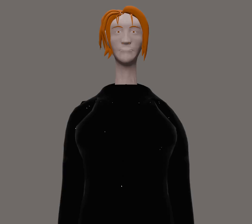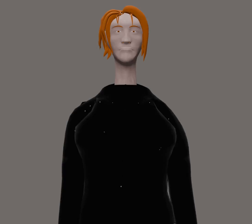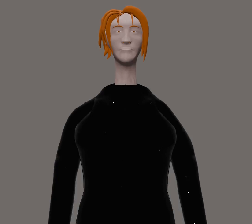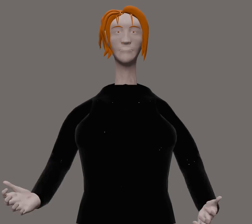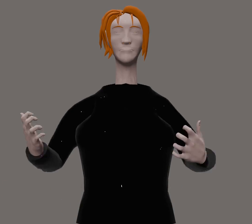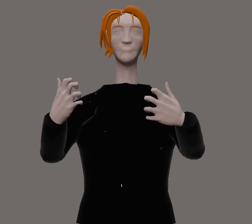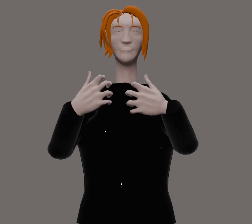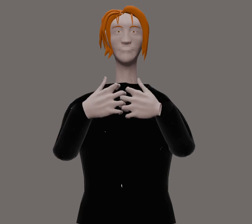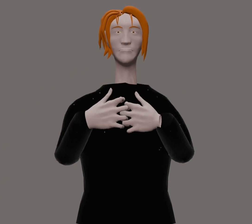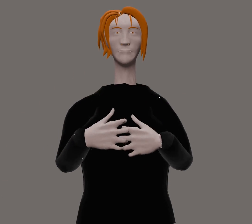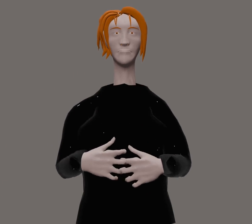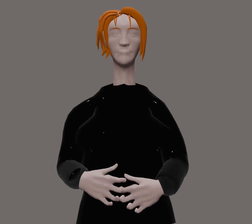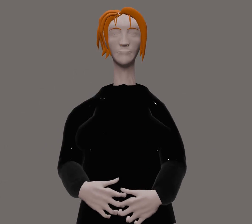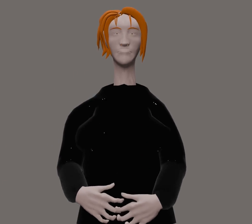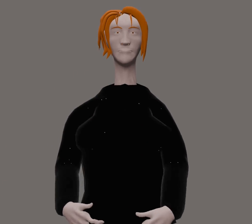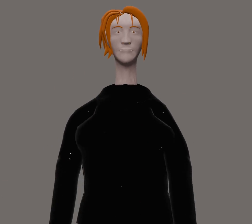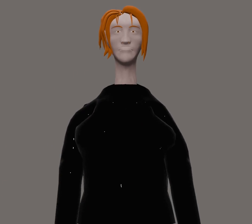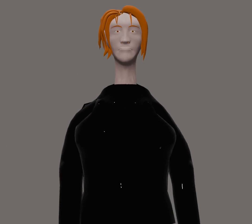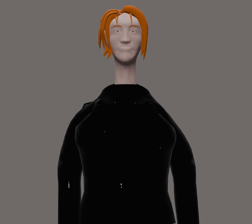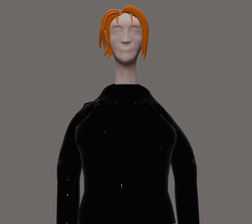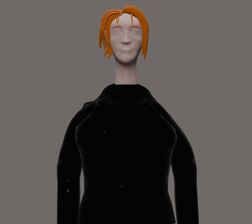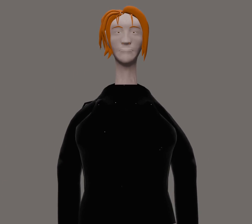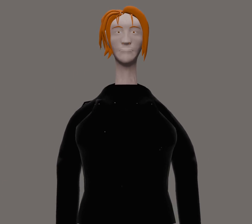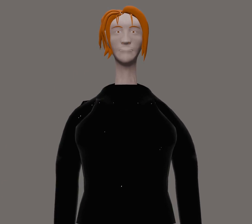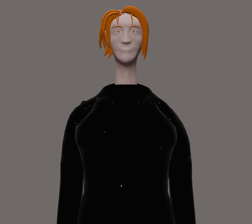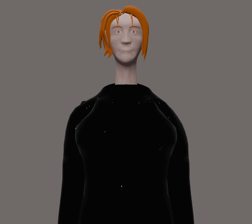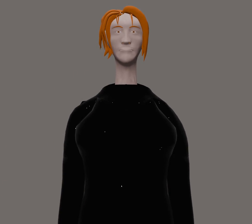Blend